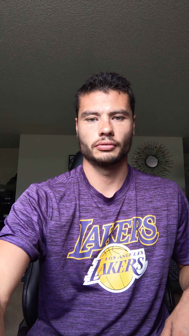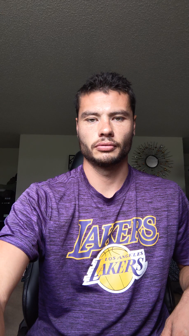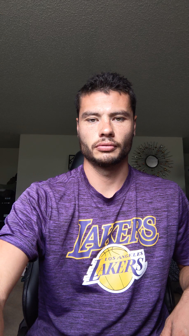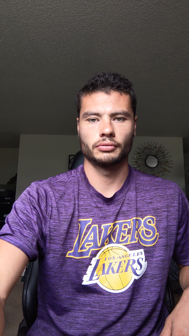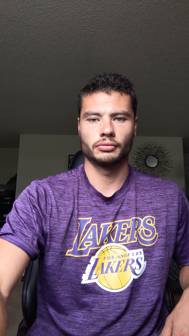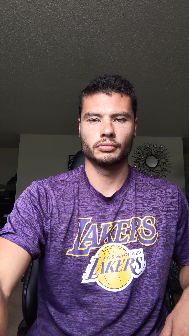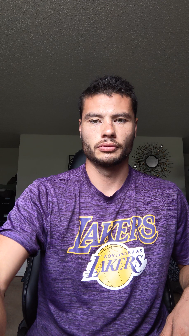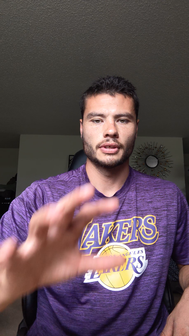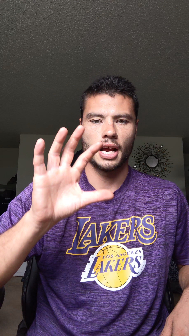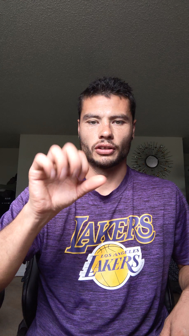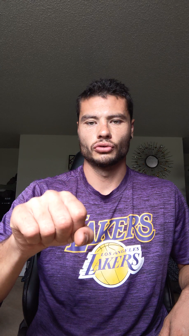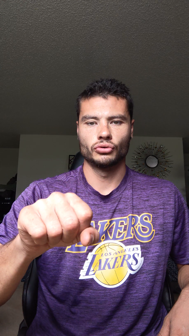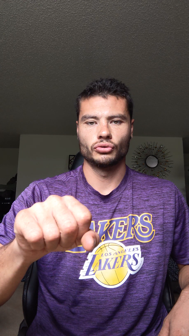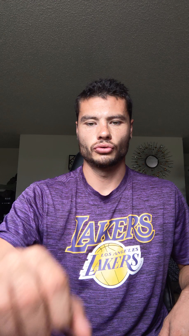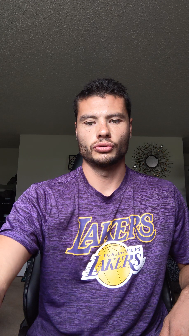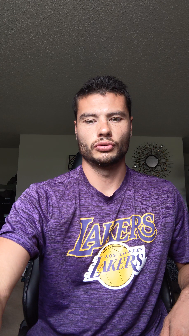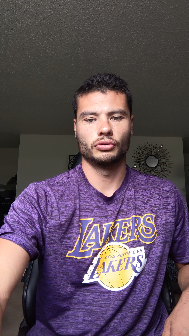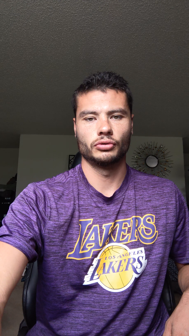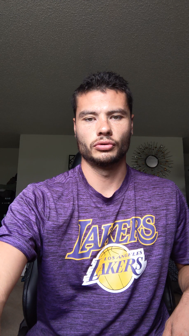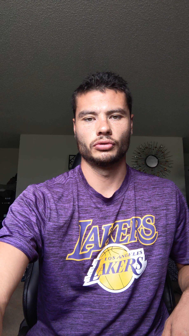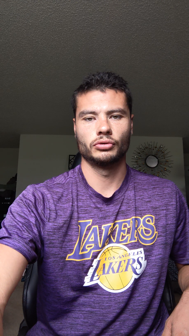catch